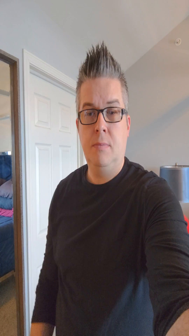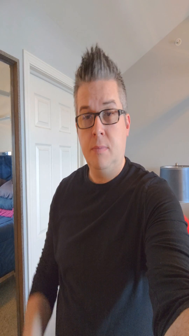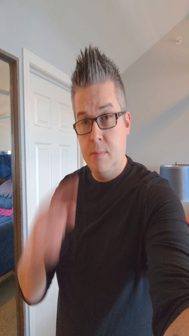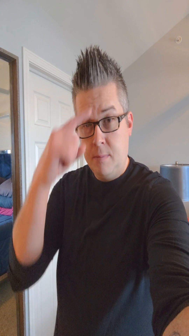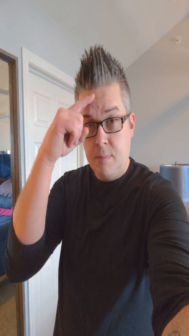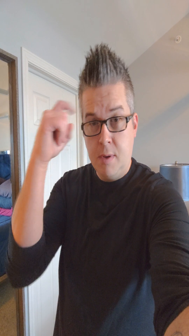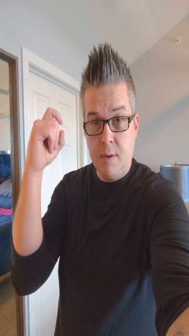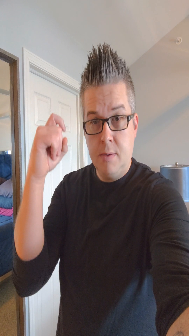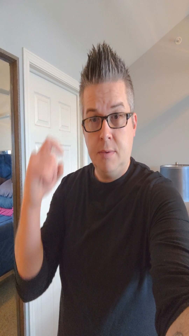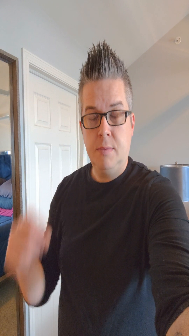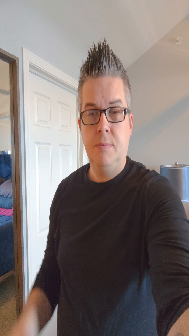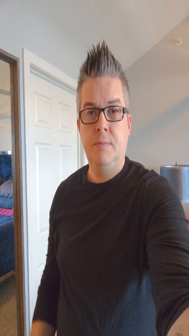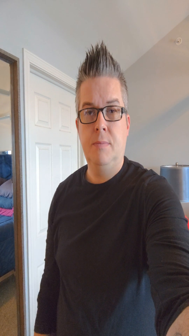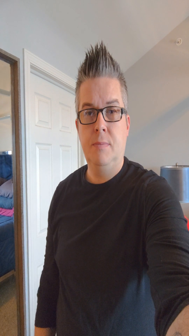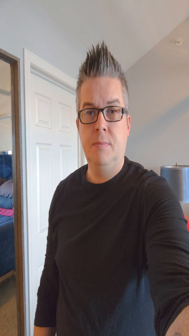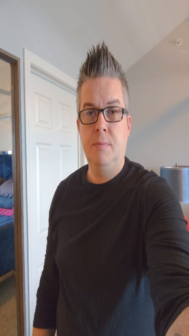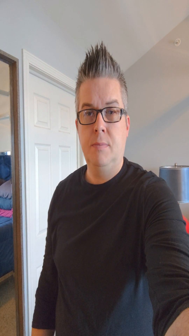because